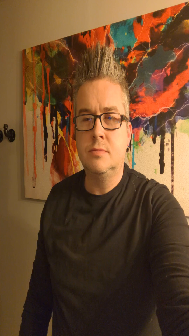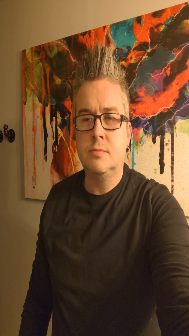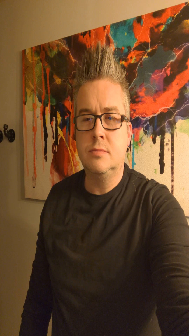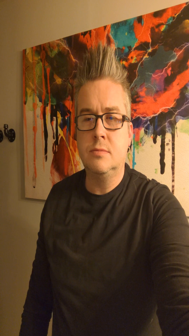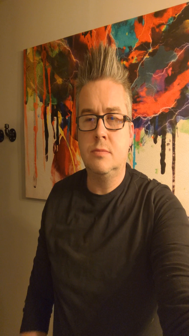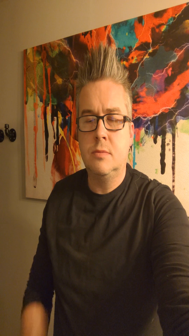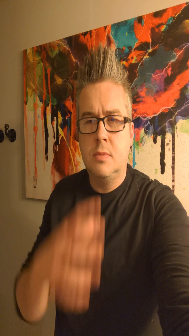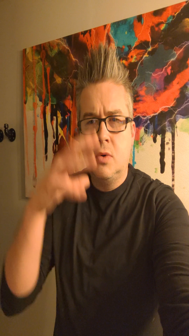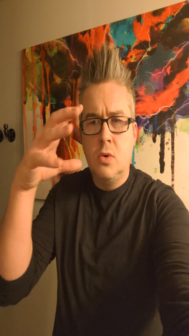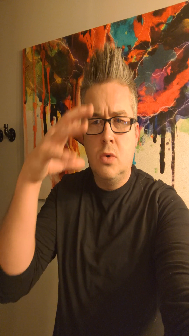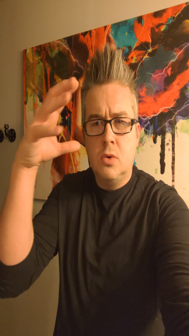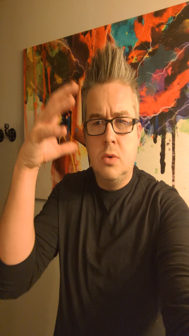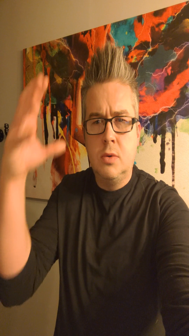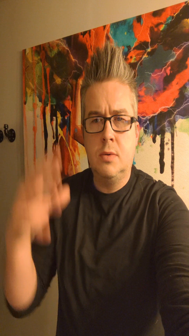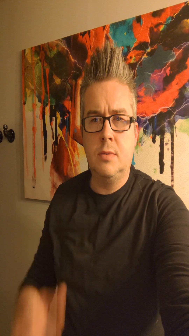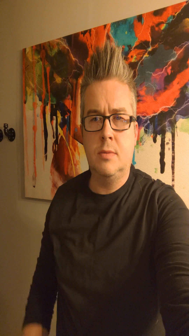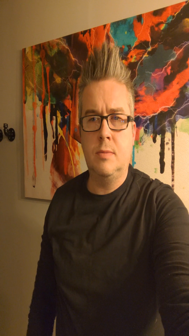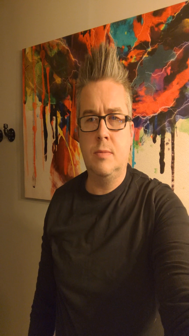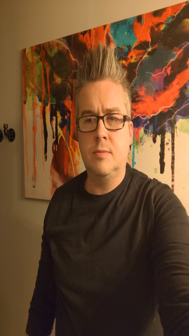cloud